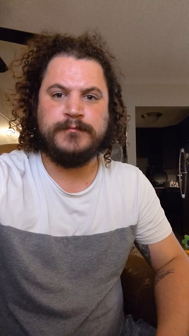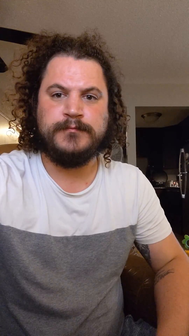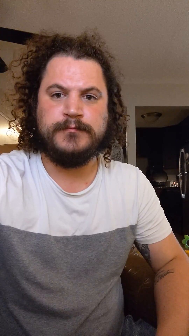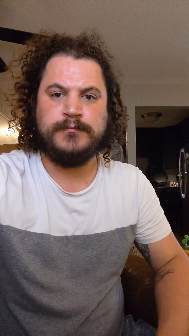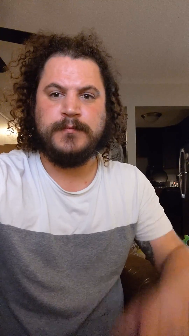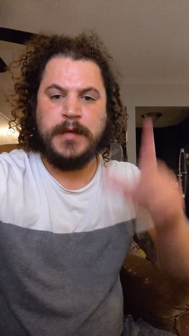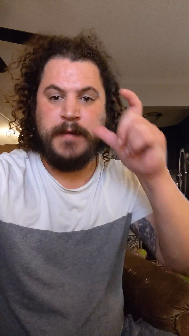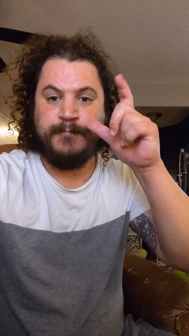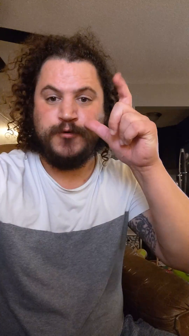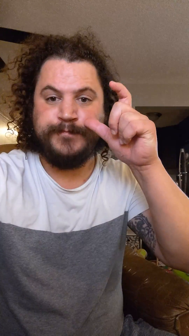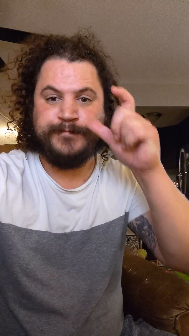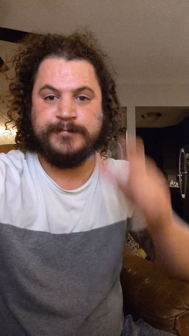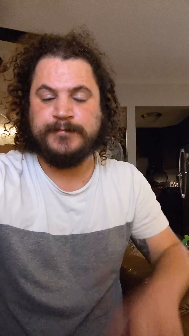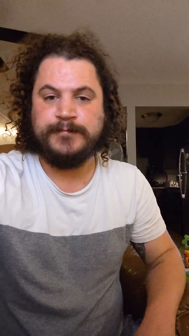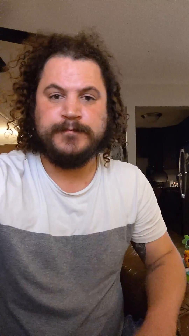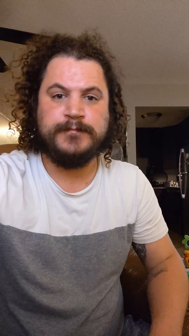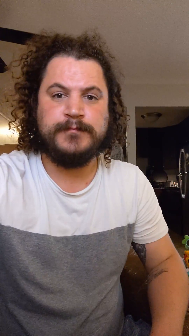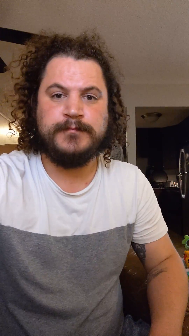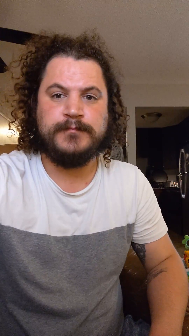camera